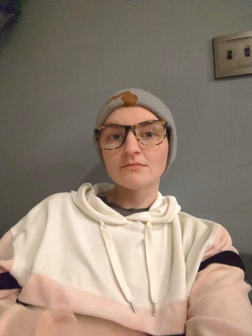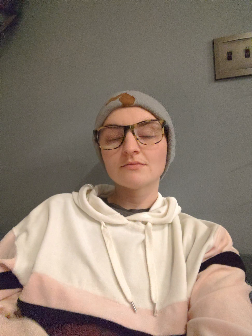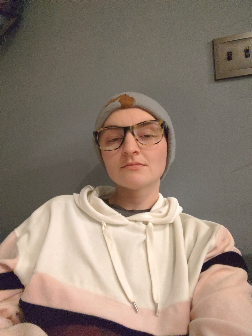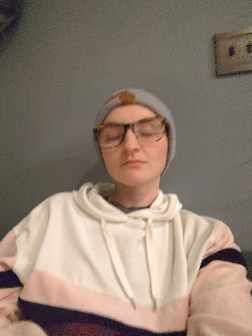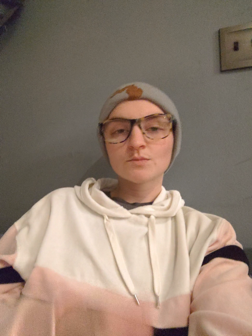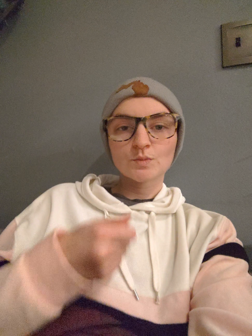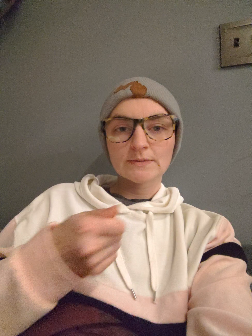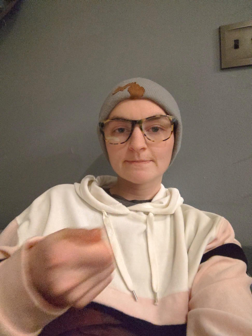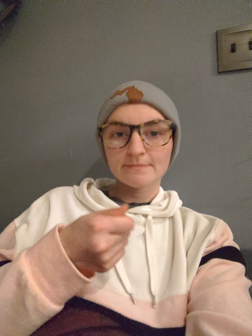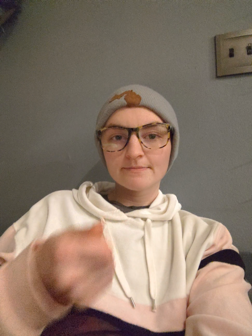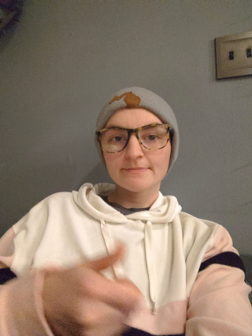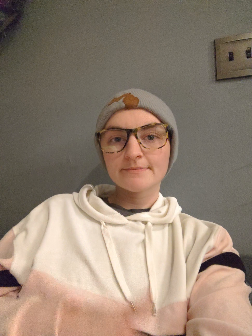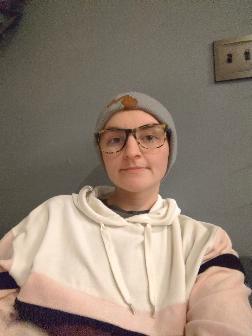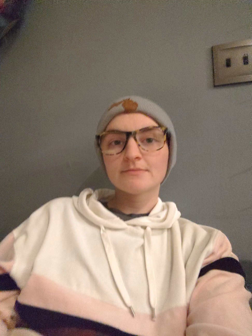vacuum